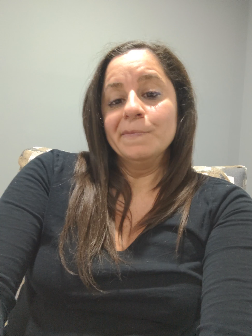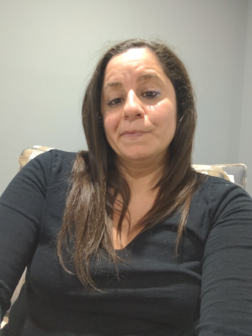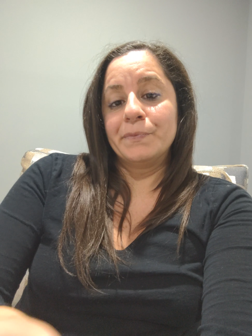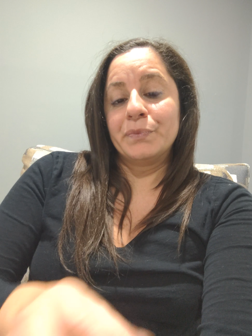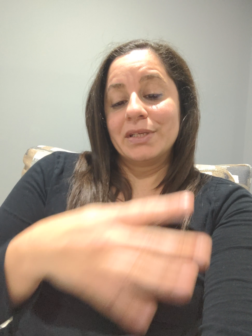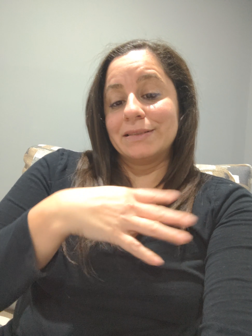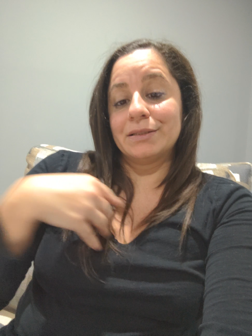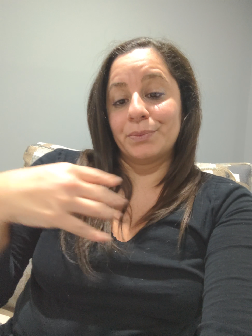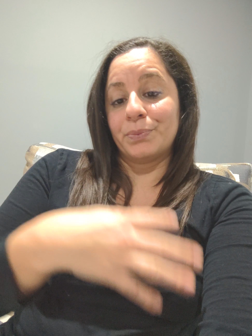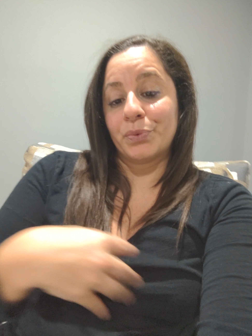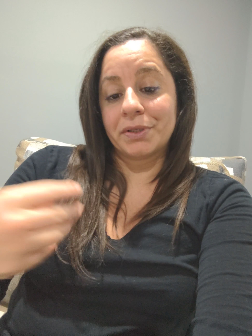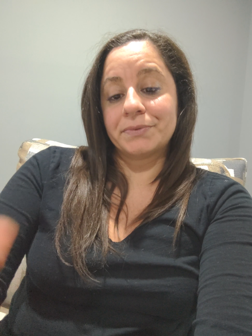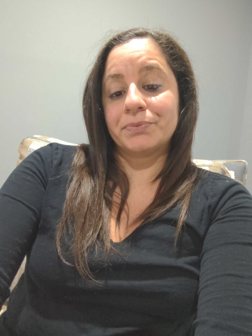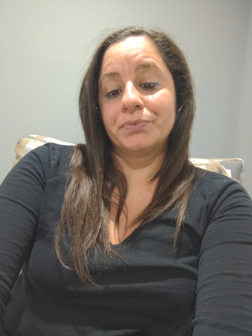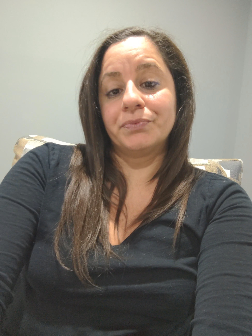zebra